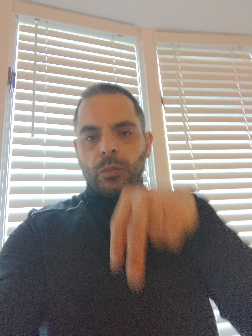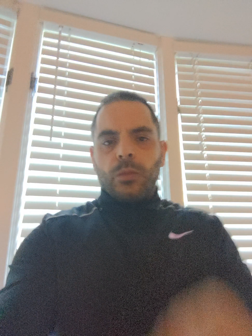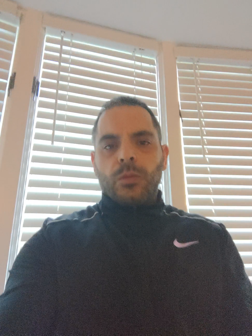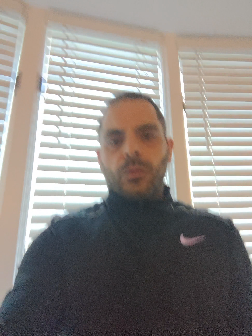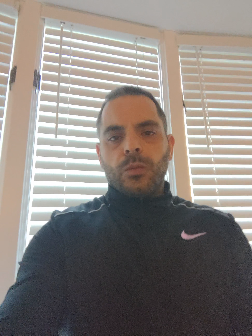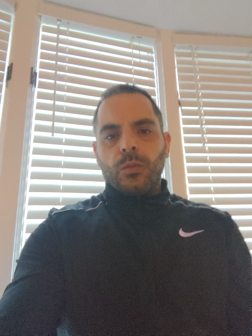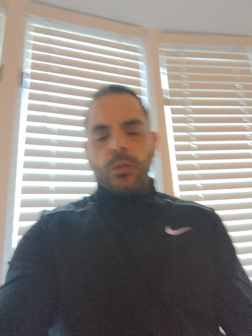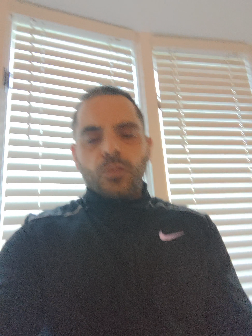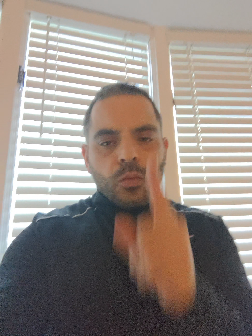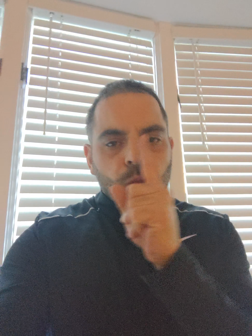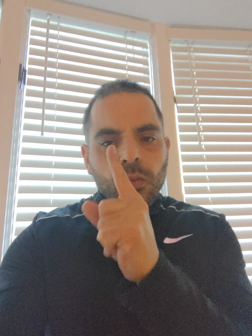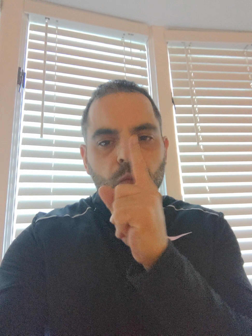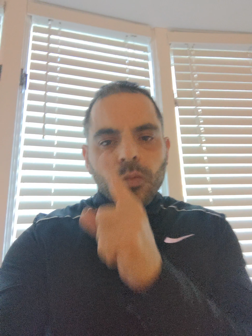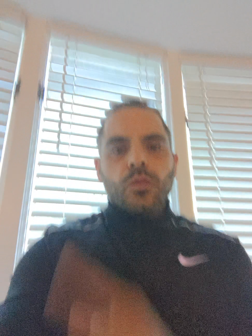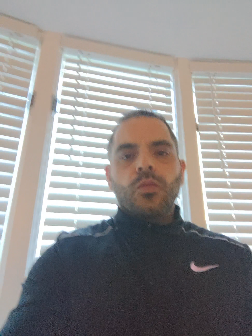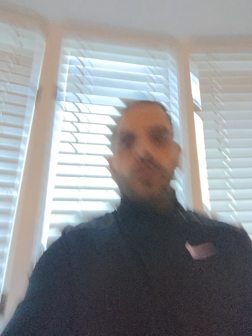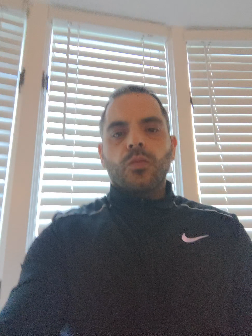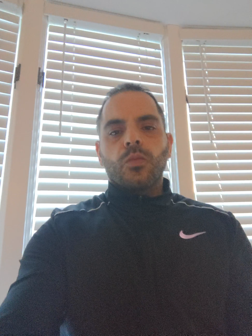mouse